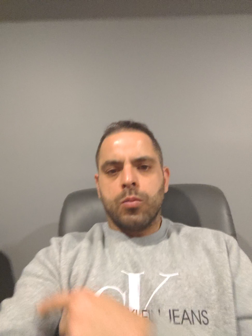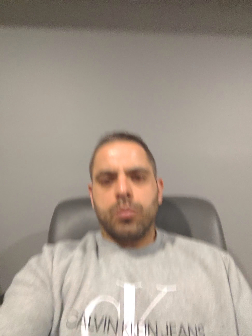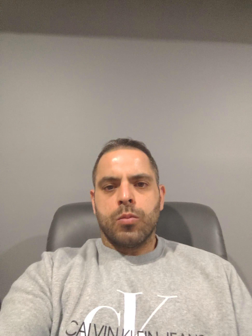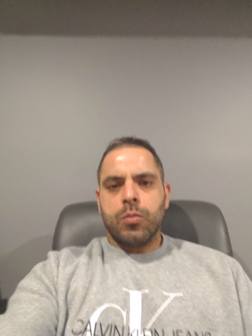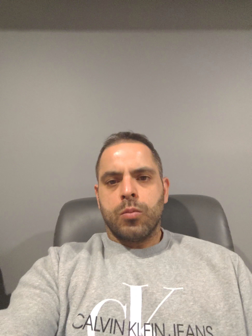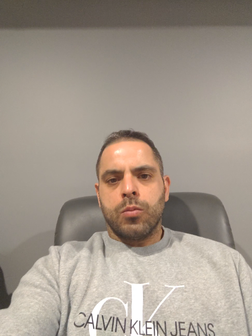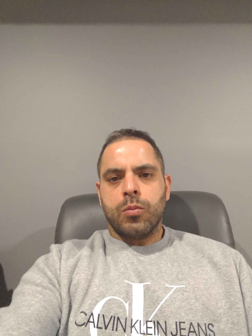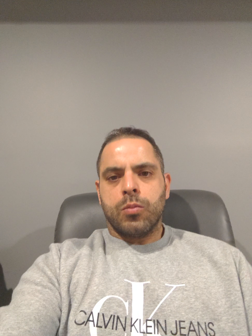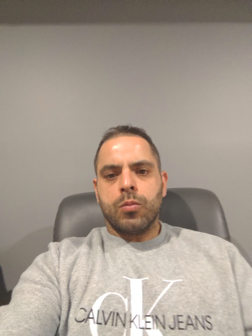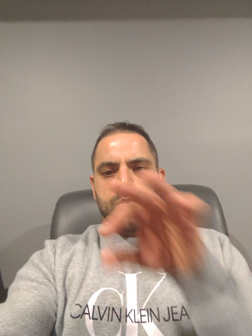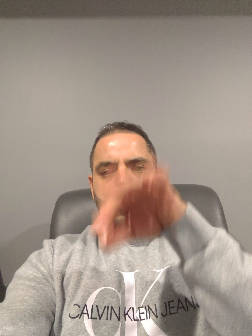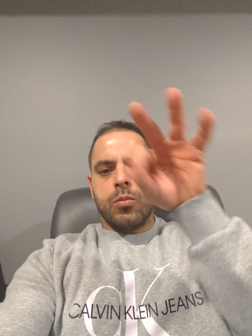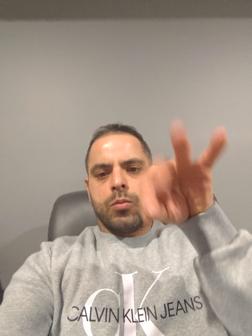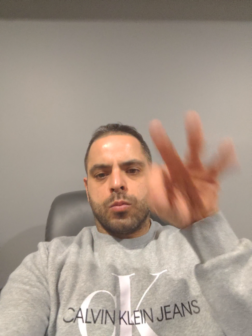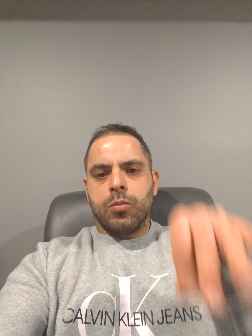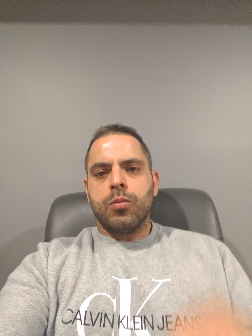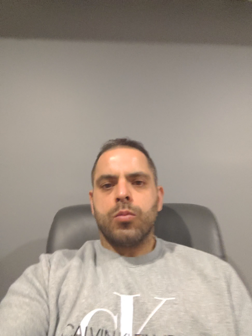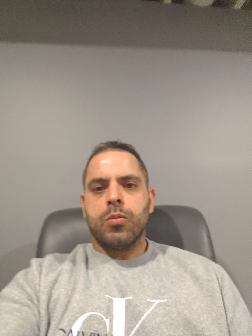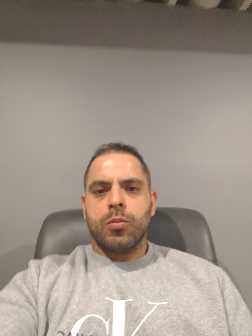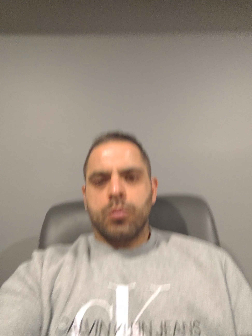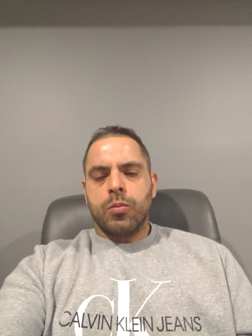french fries